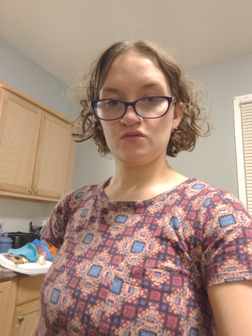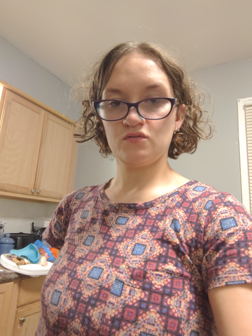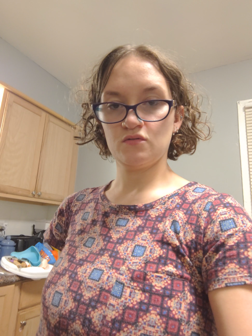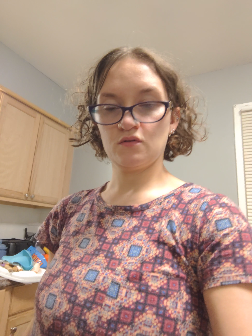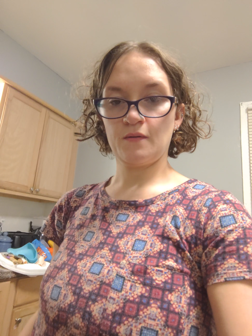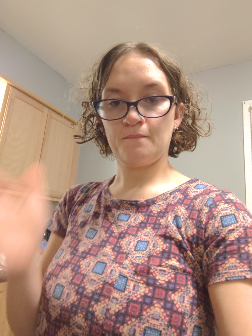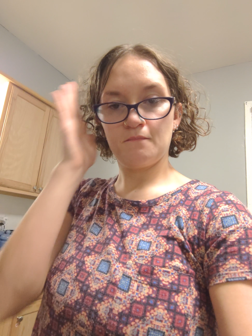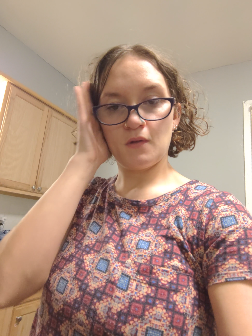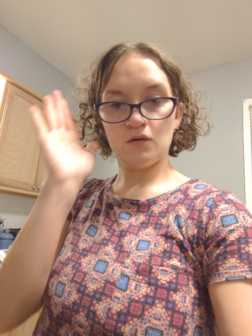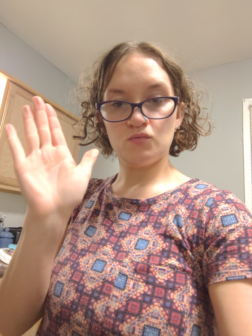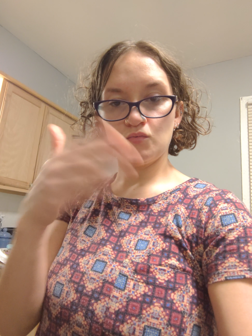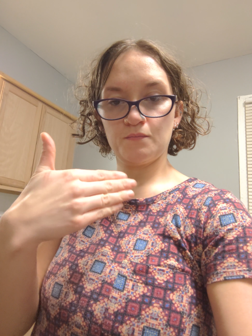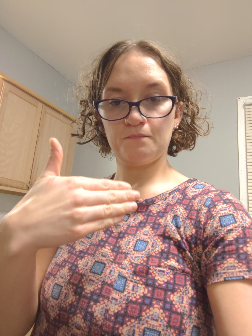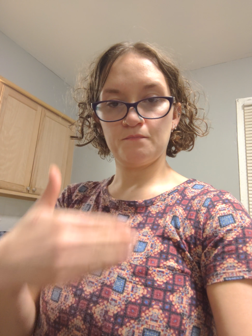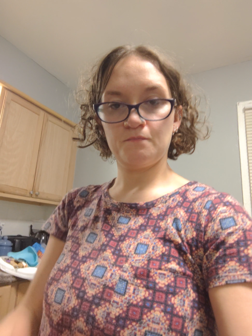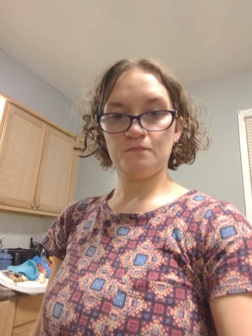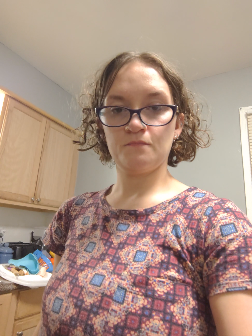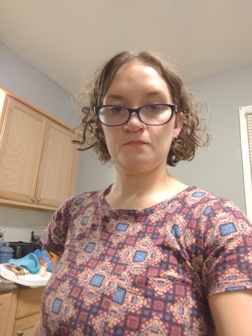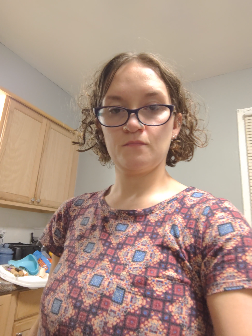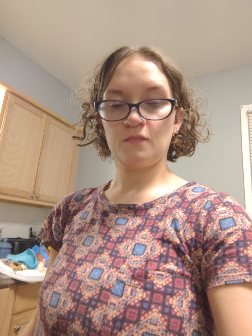bedroom